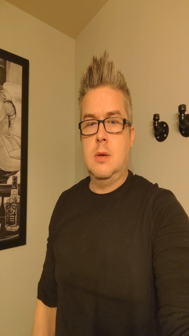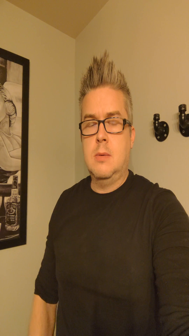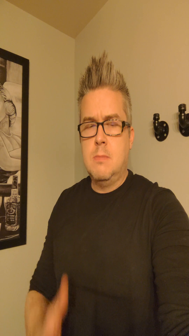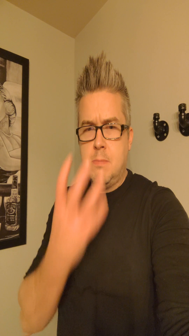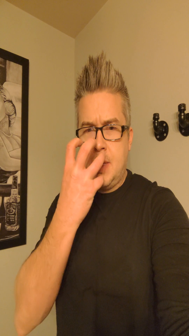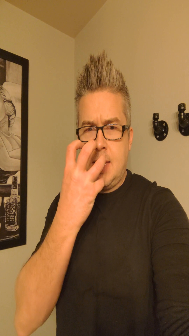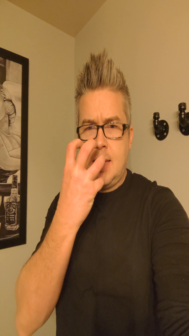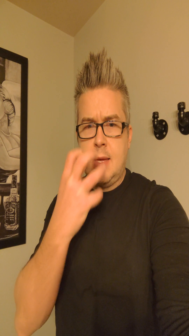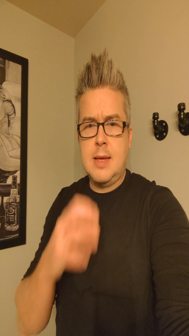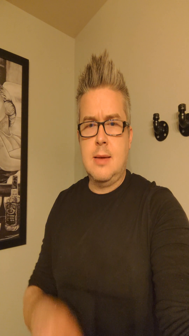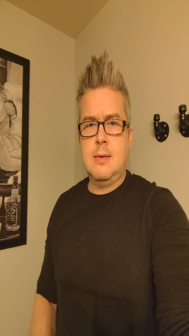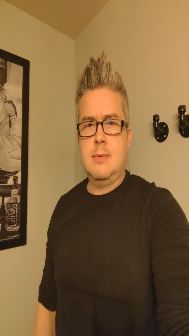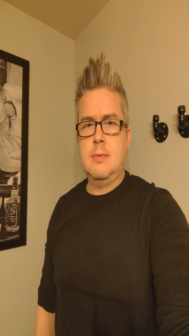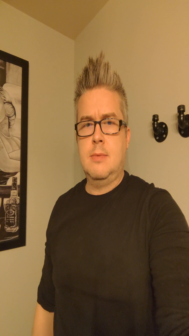mad